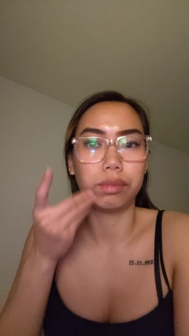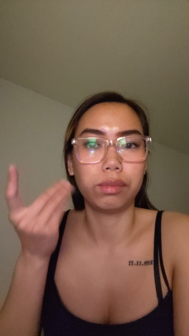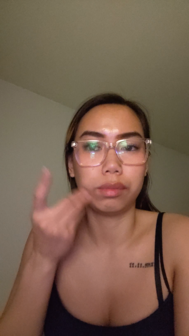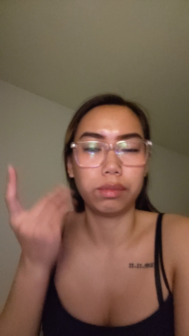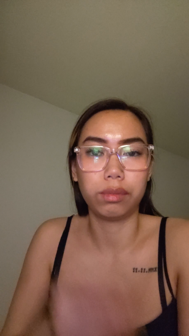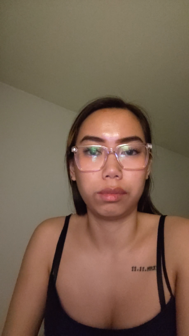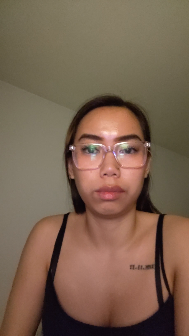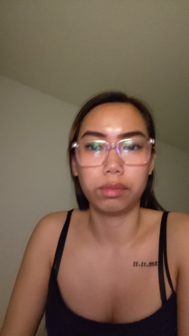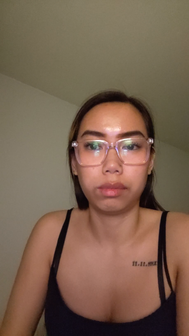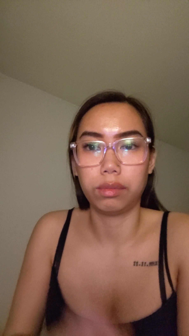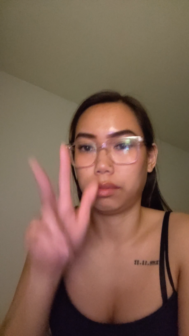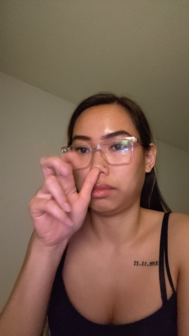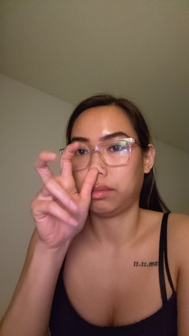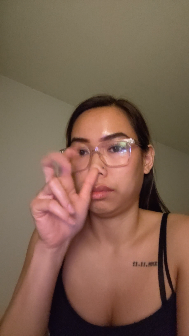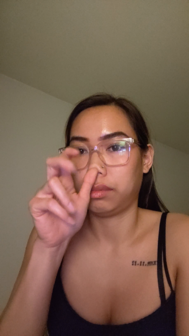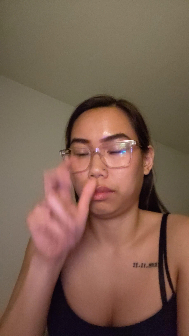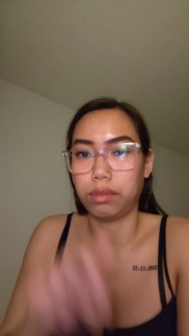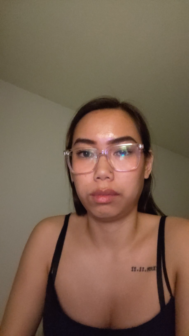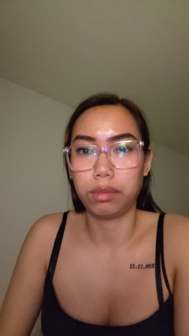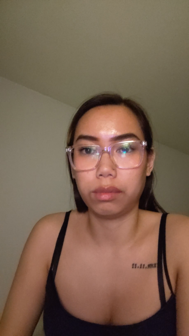ant